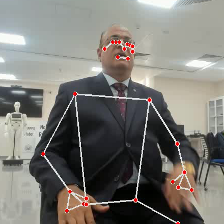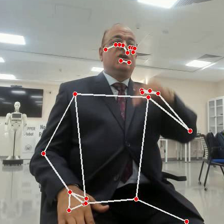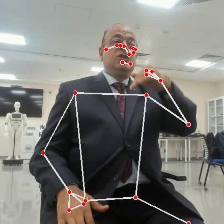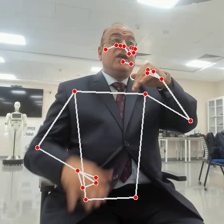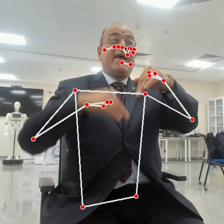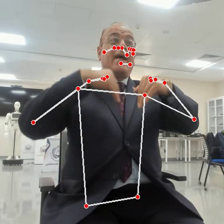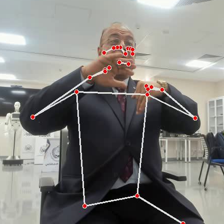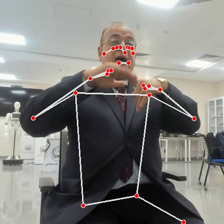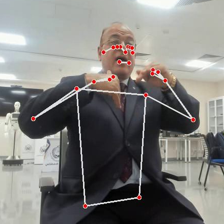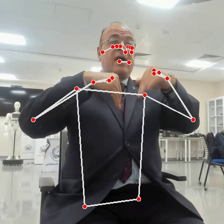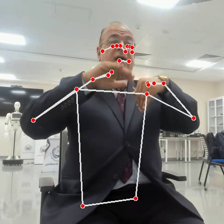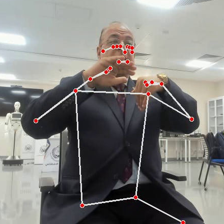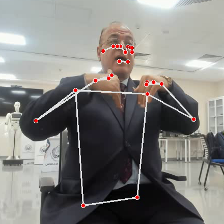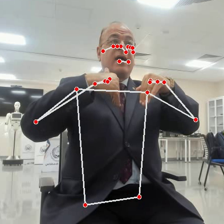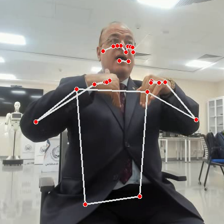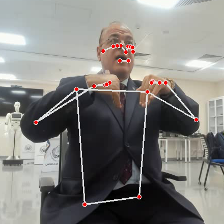shar3